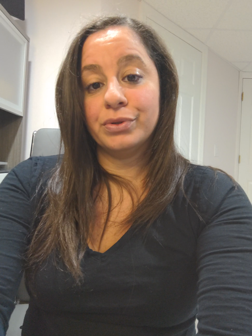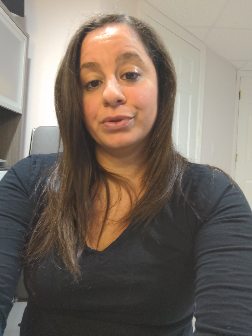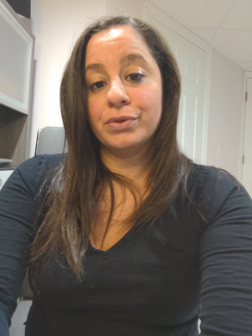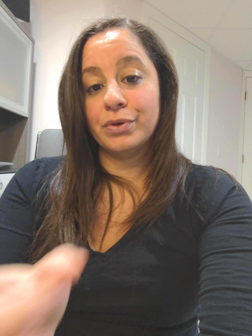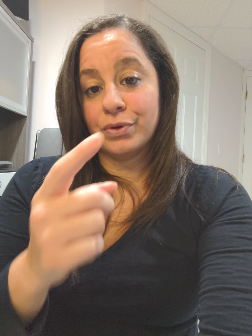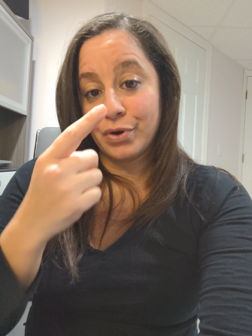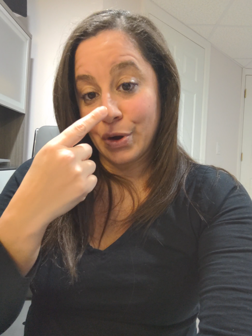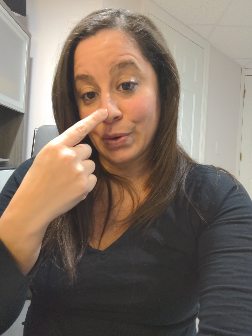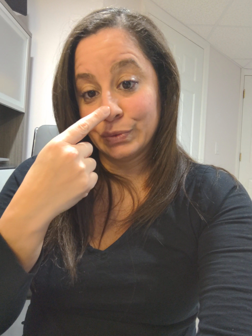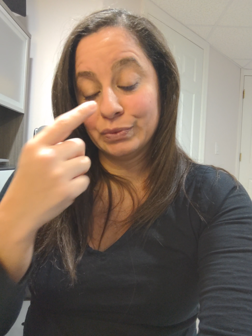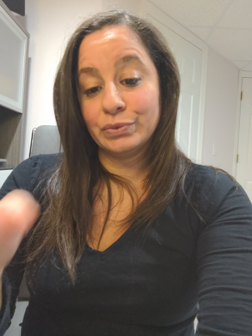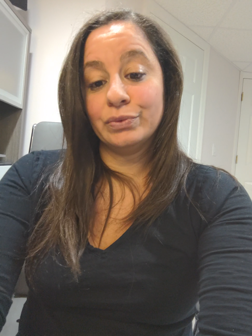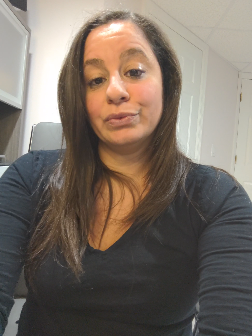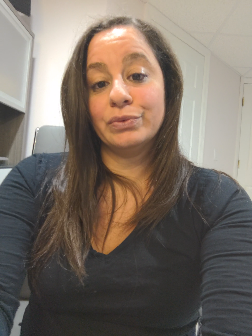nose